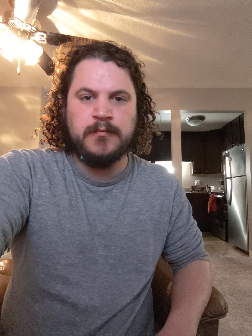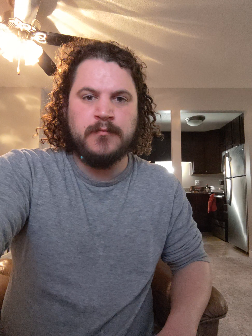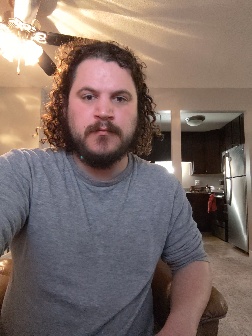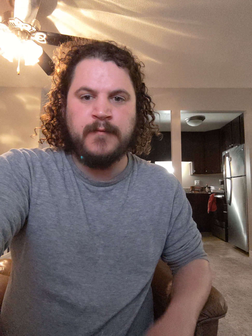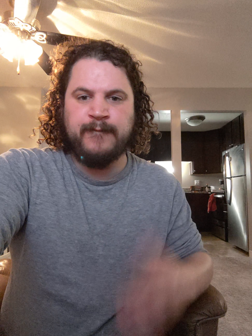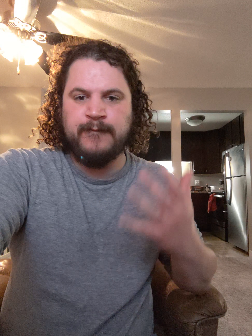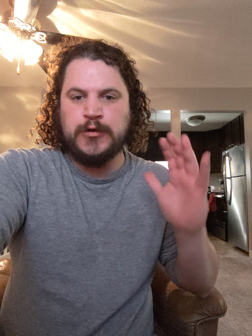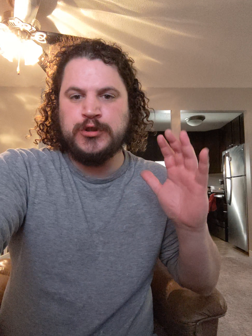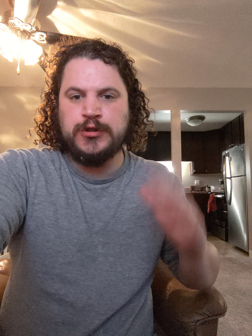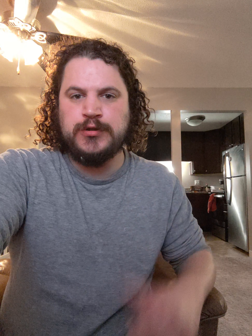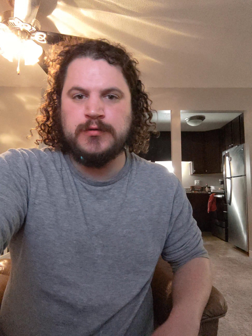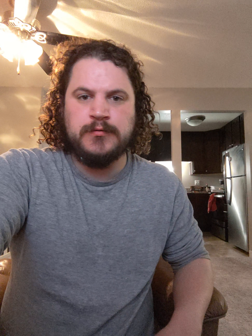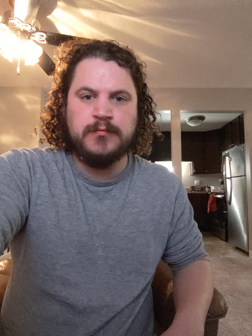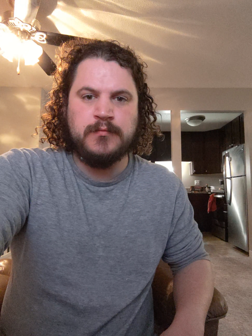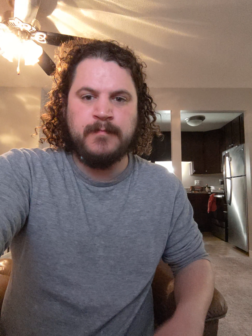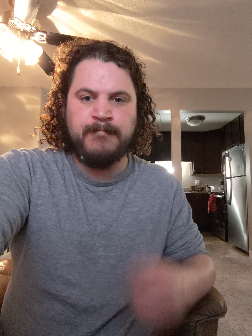finish